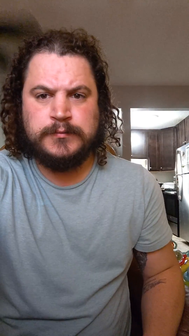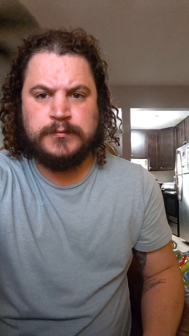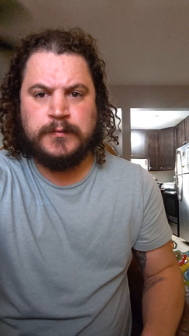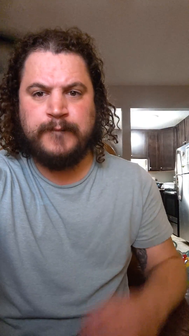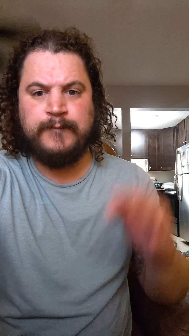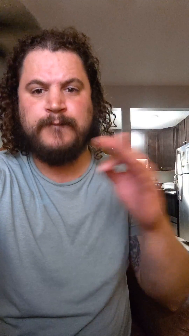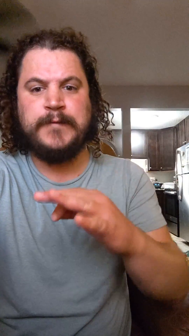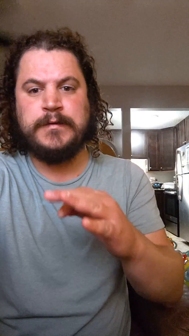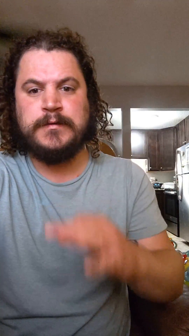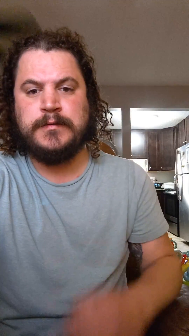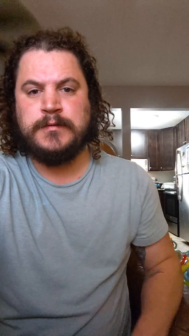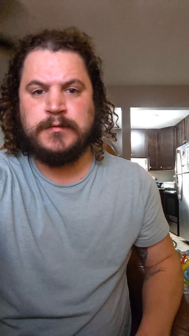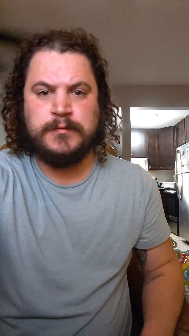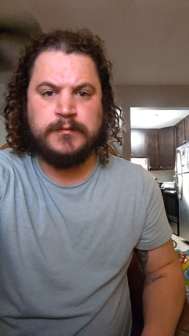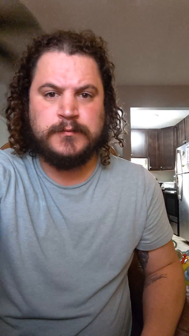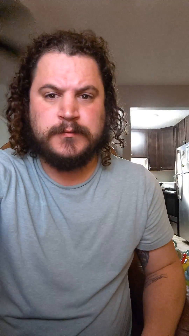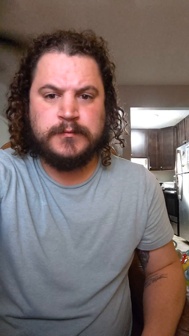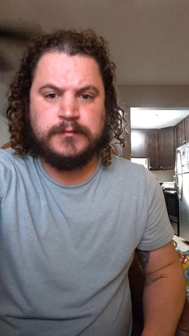fit